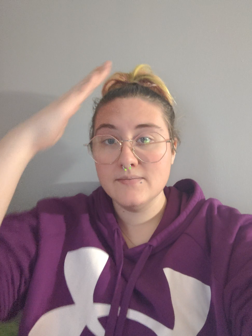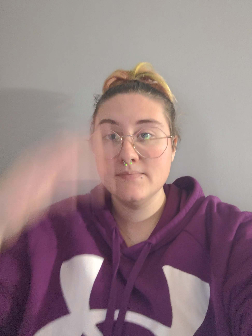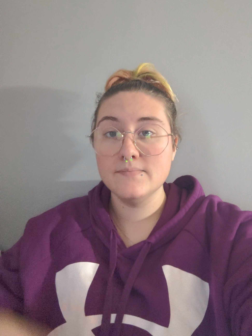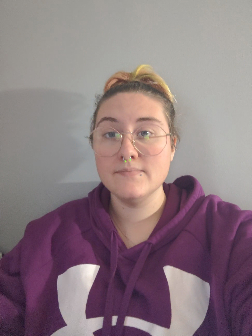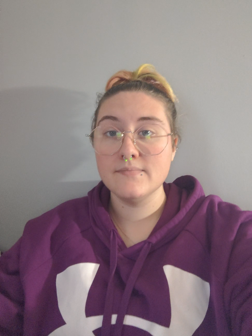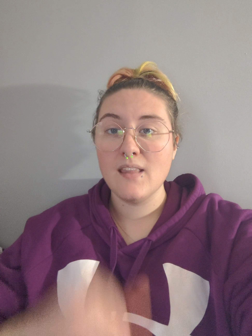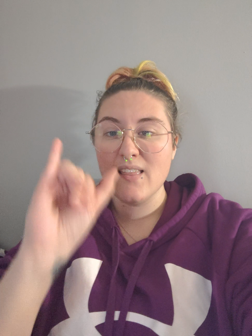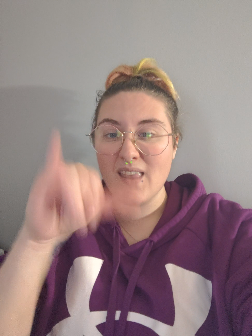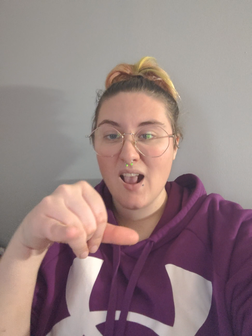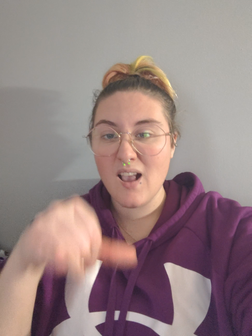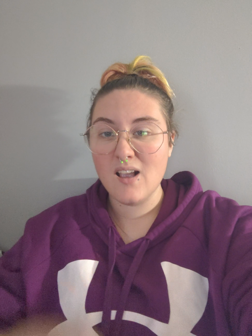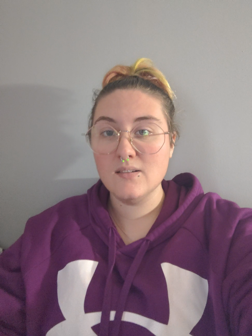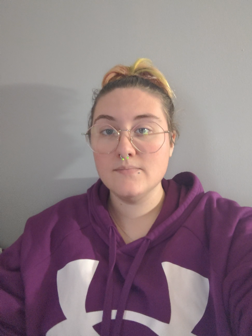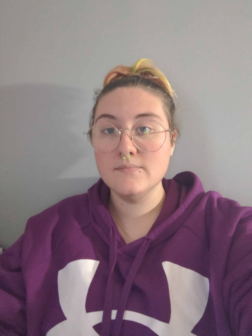that